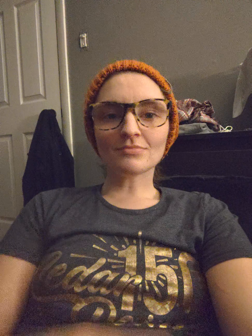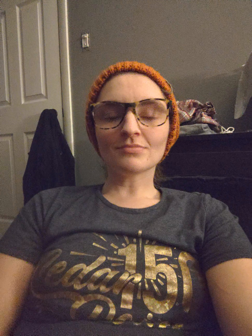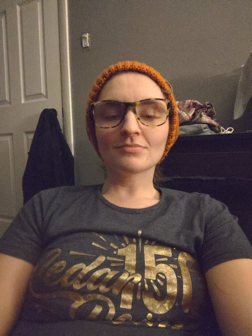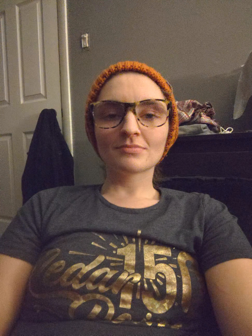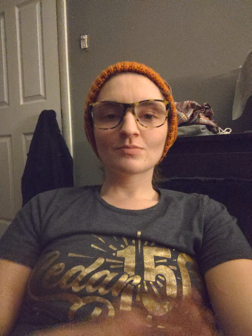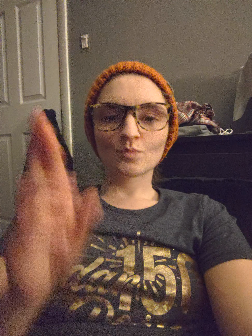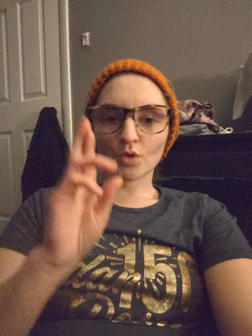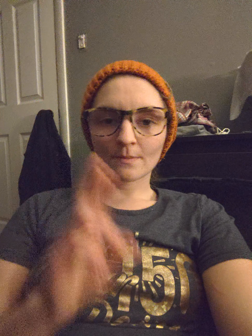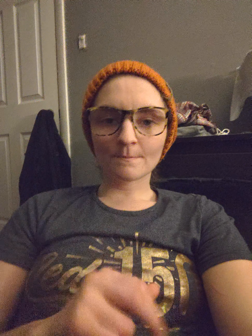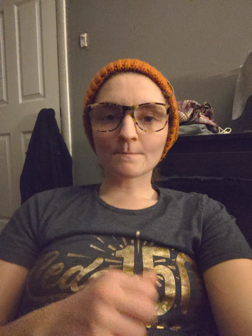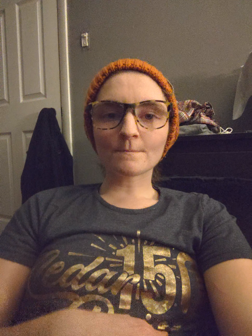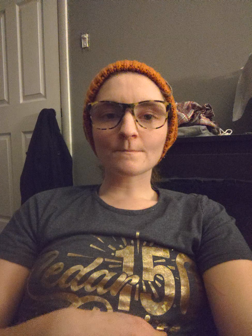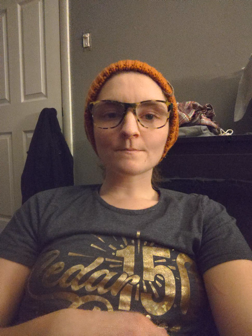refrigerator